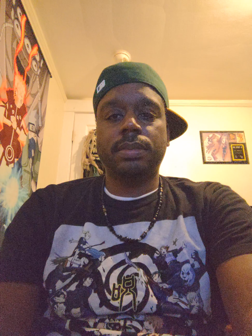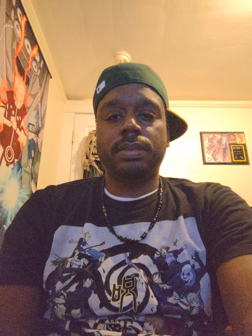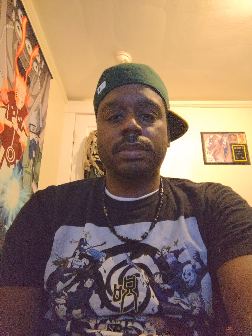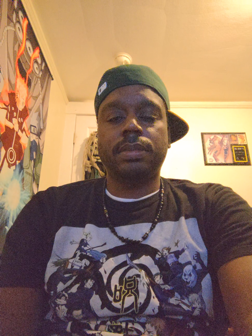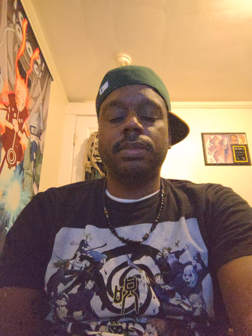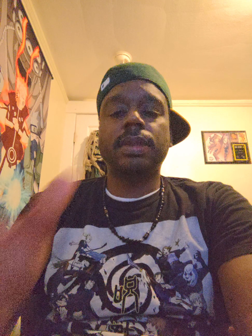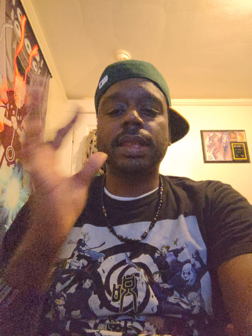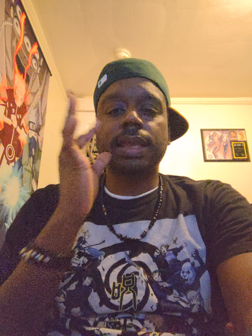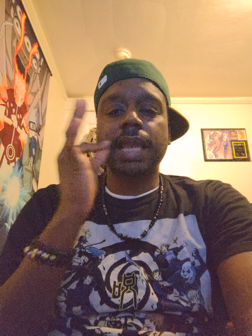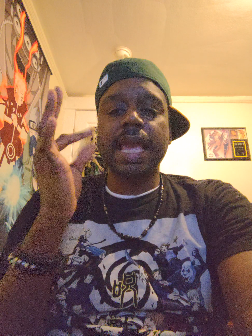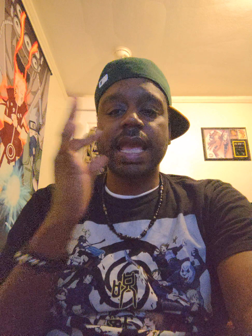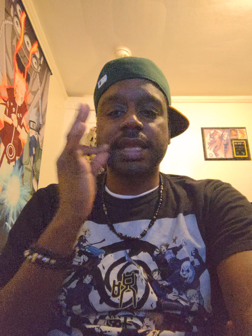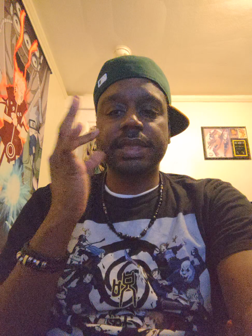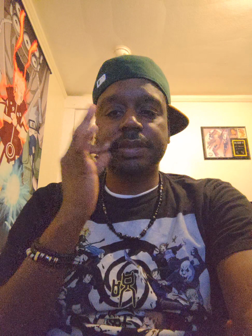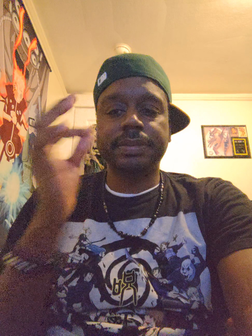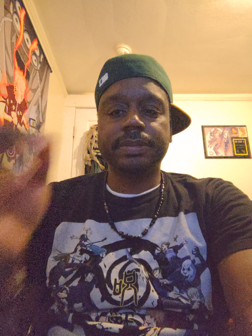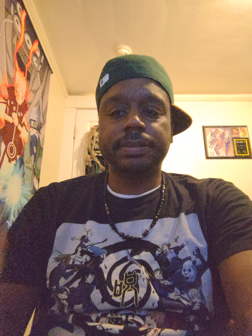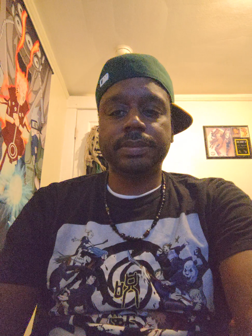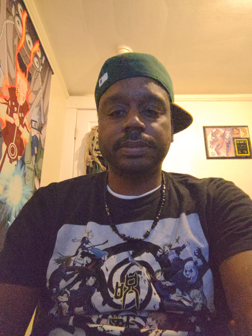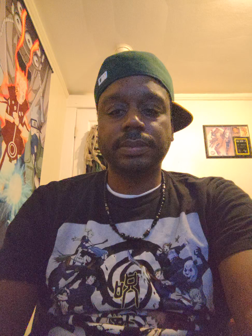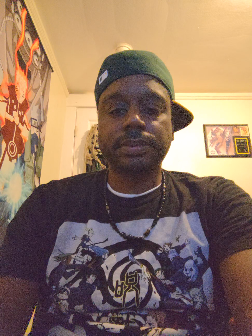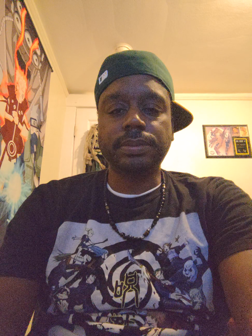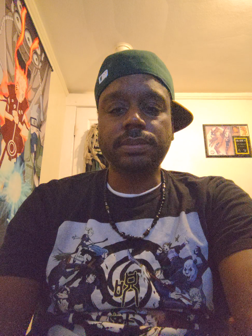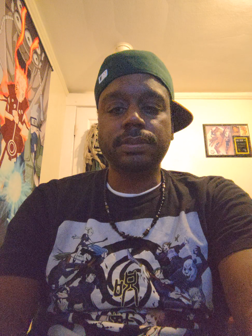cat